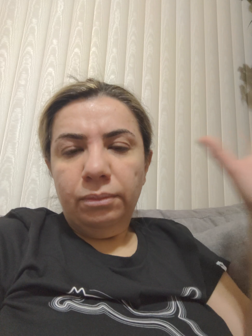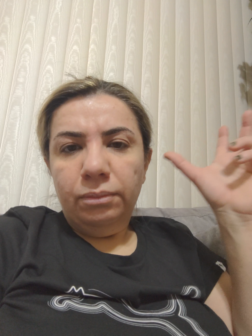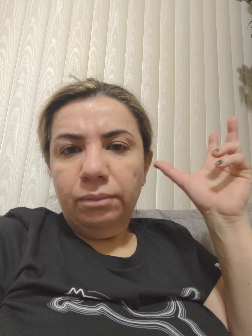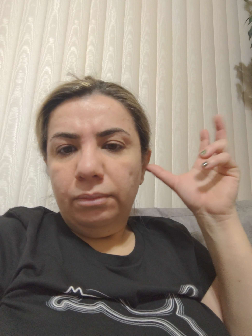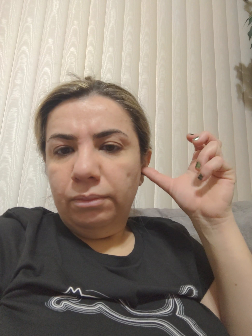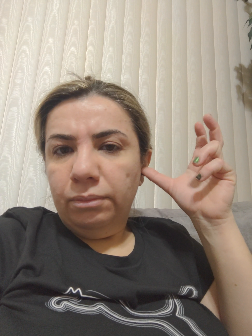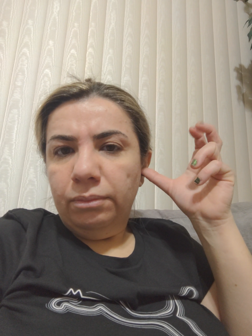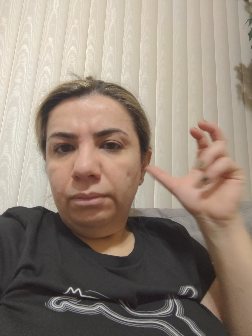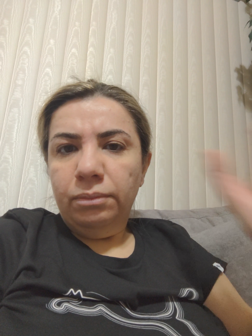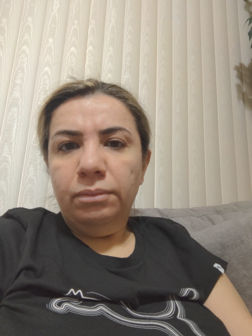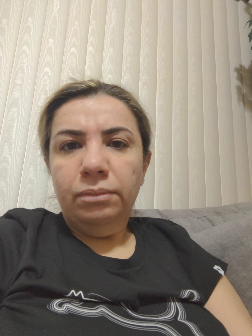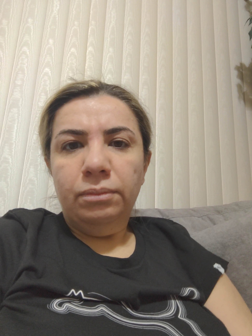hear